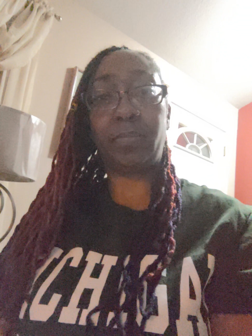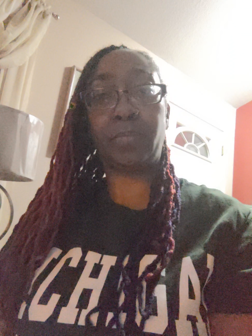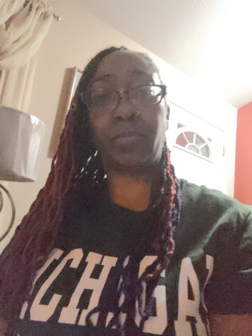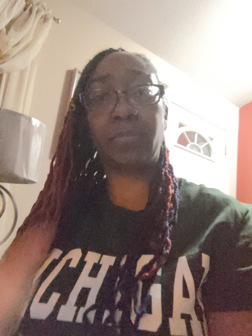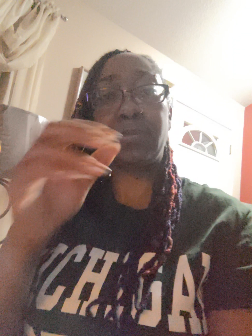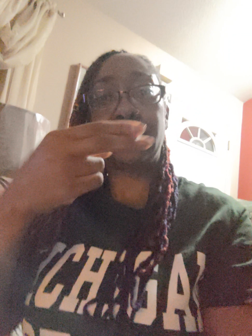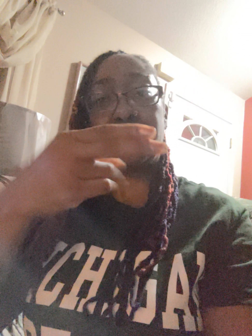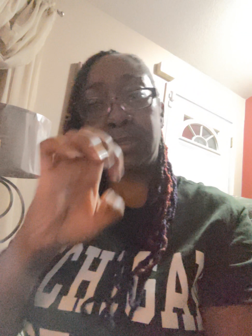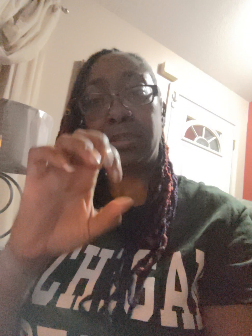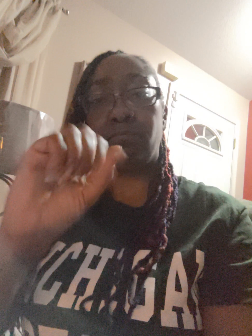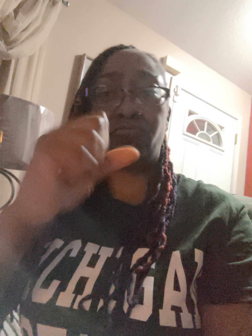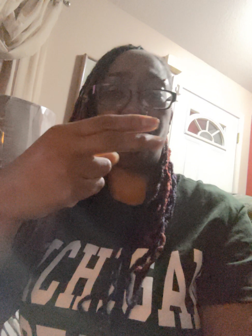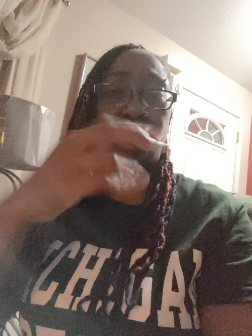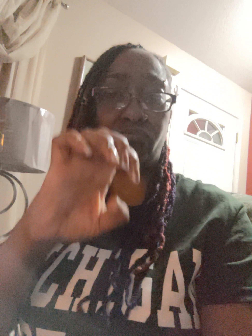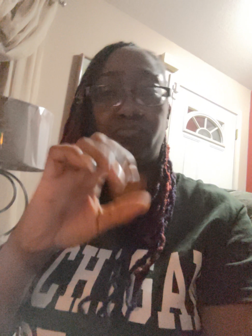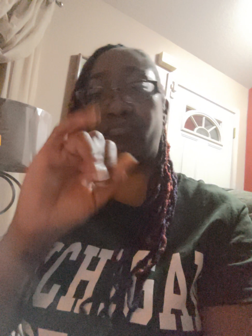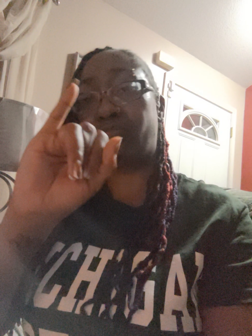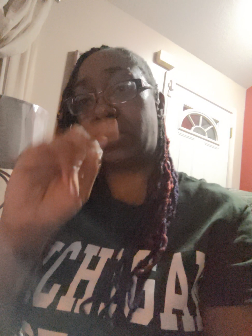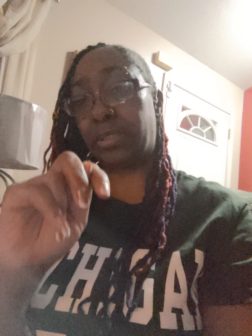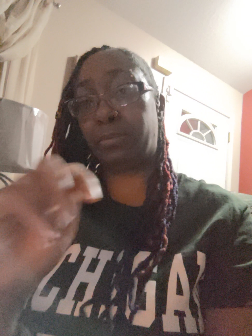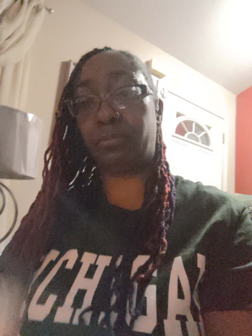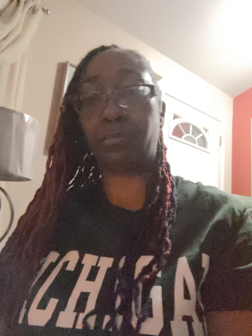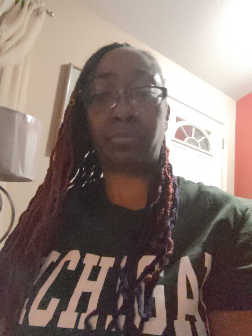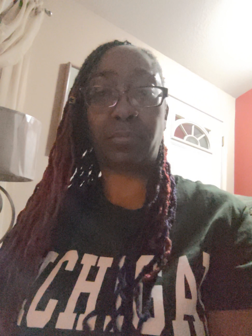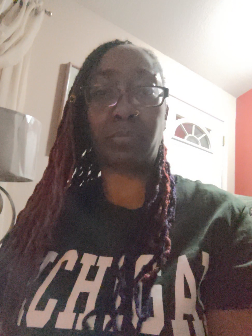he/she/it